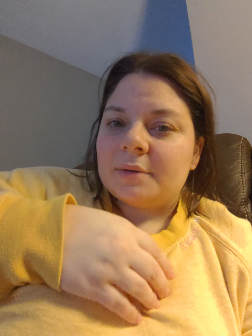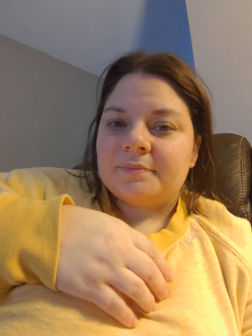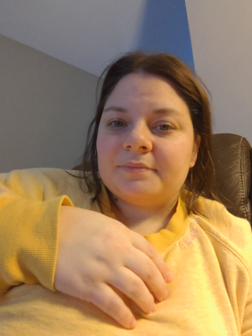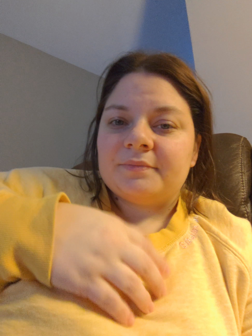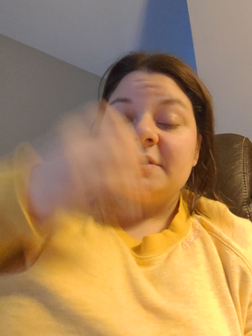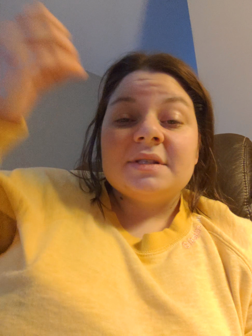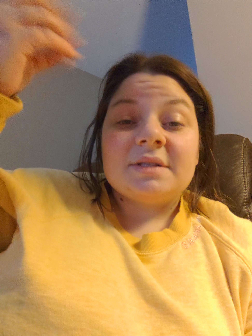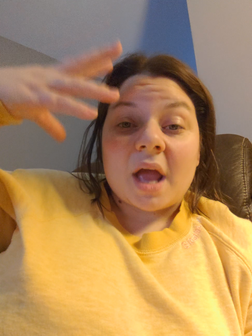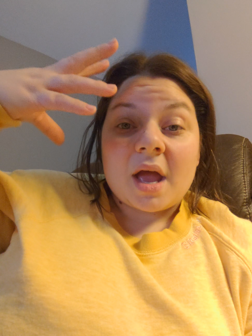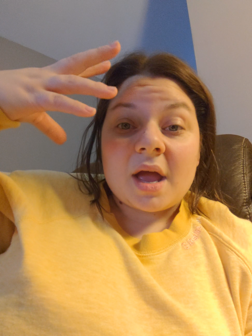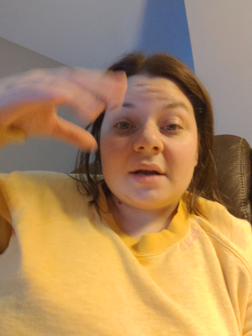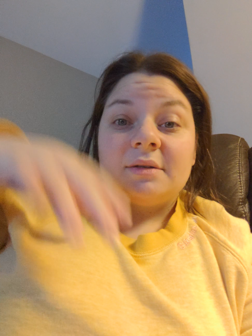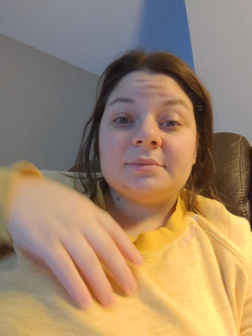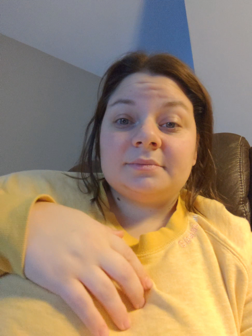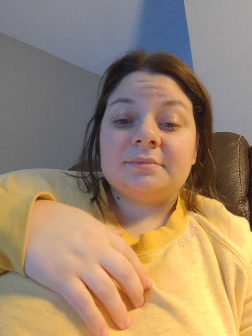sun